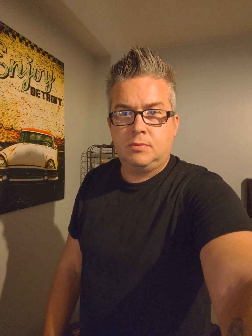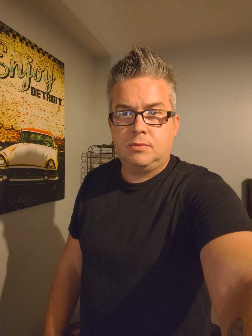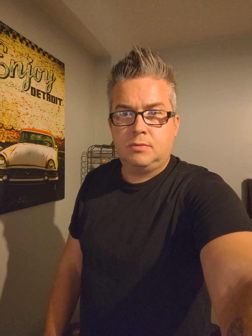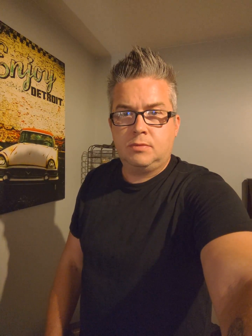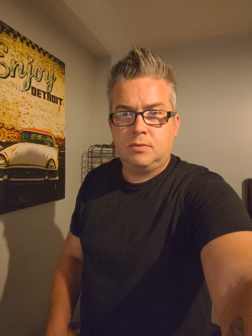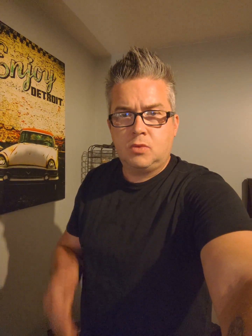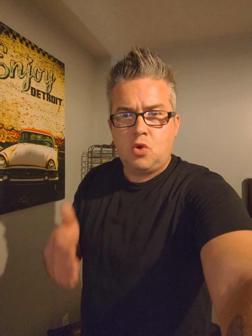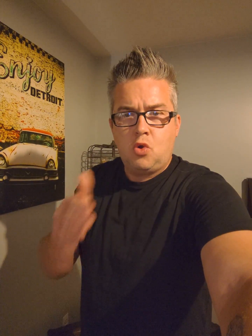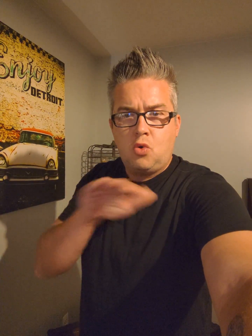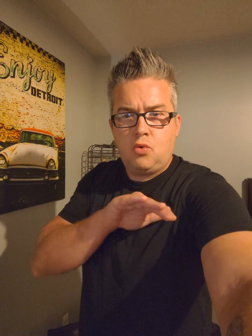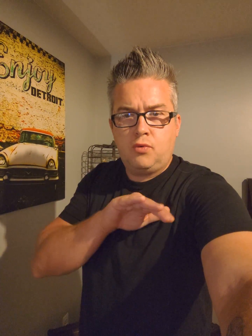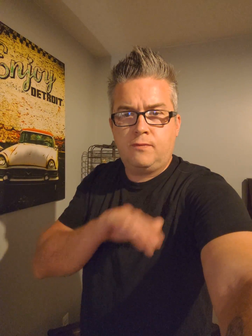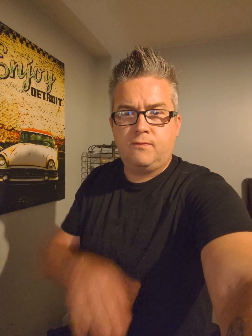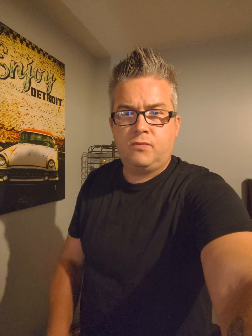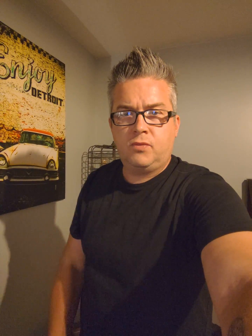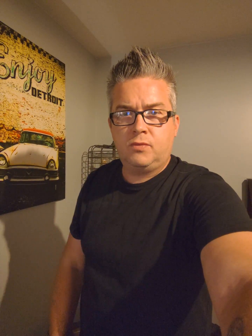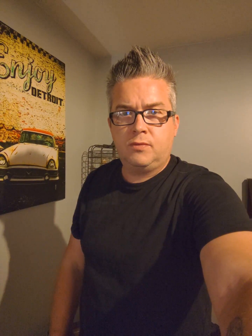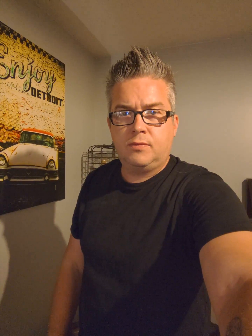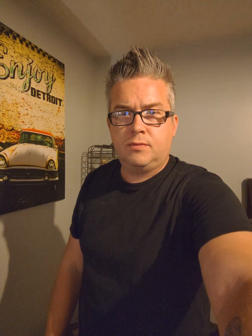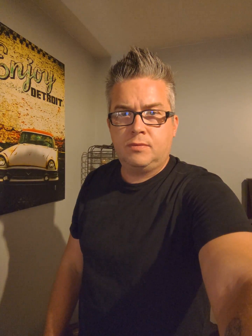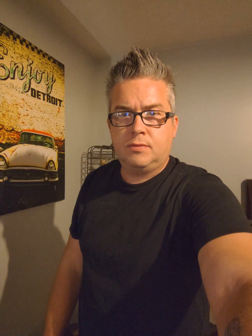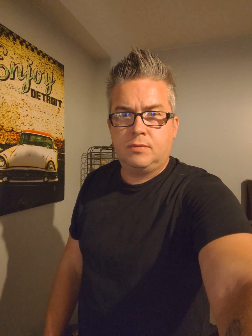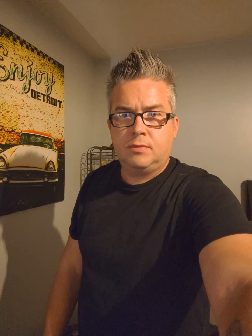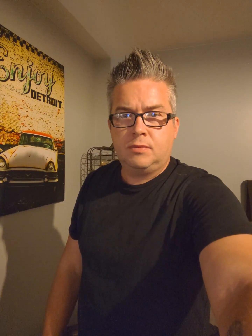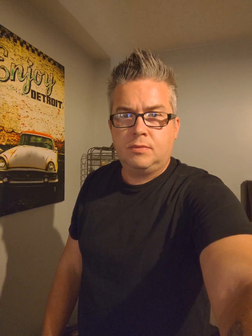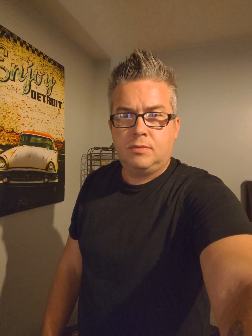cover